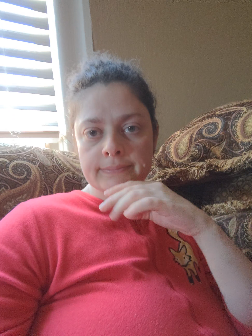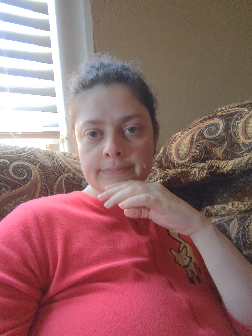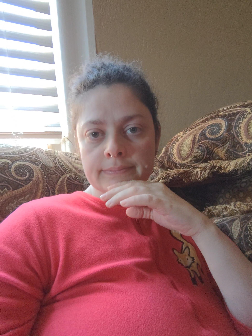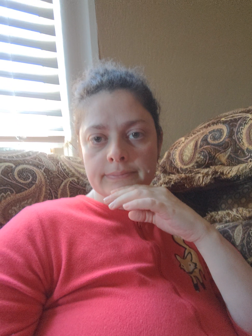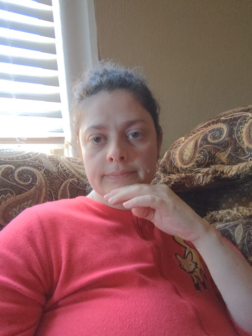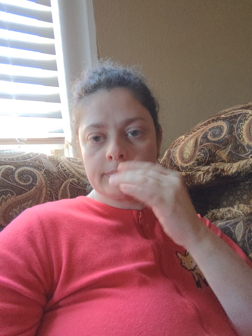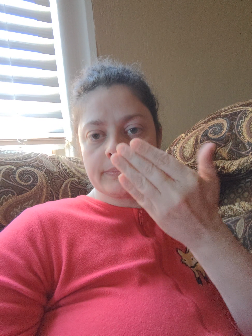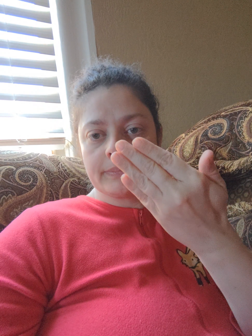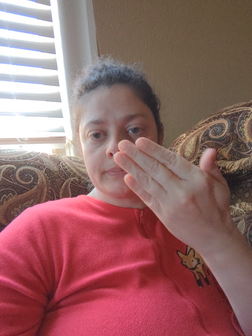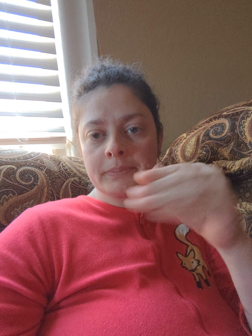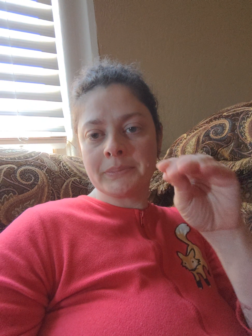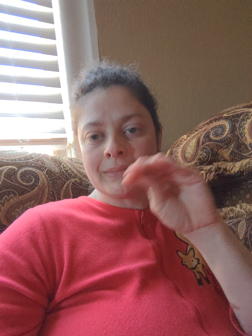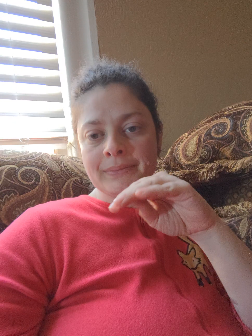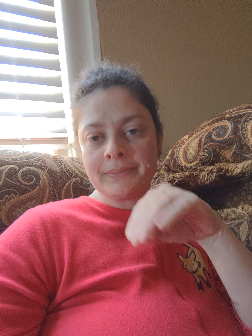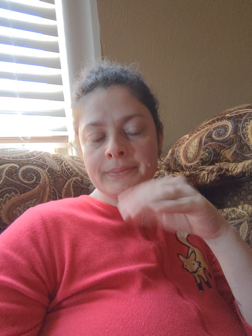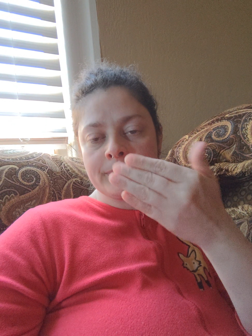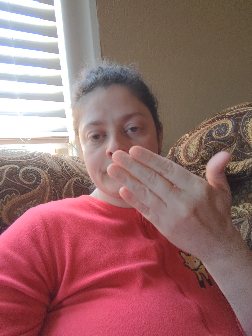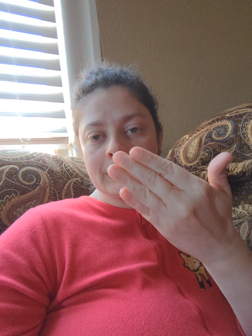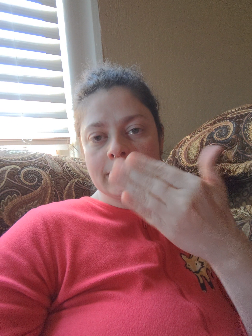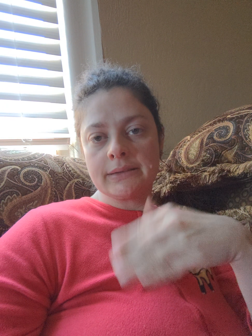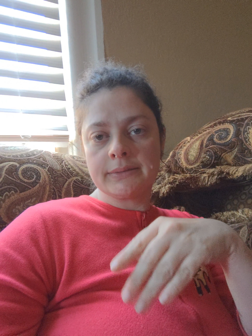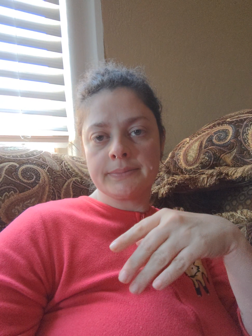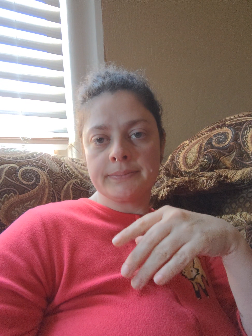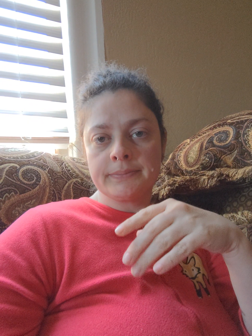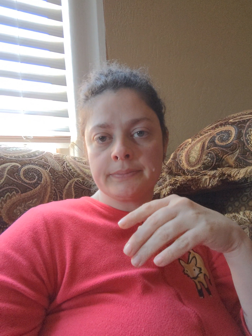mitten